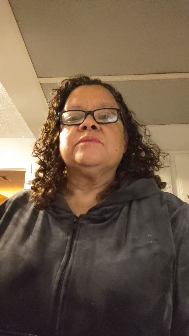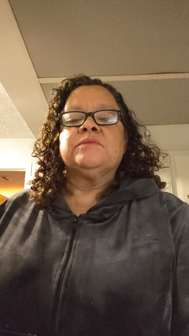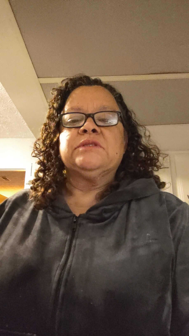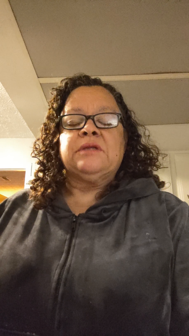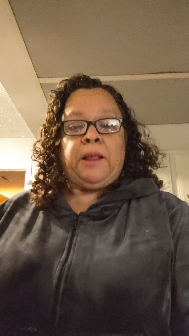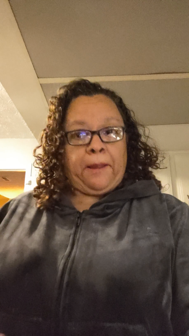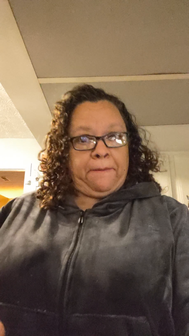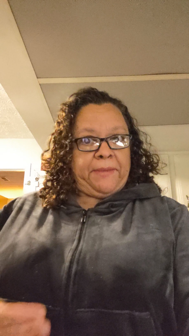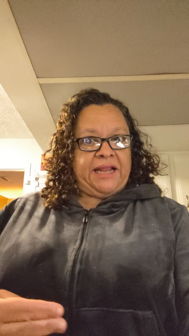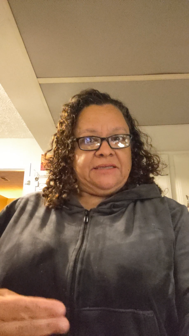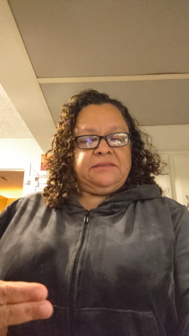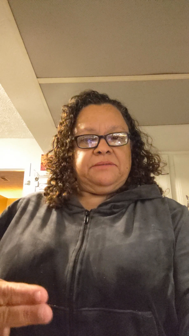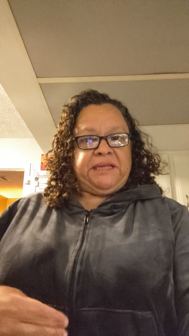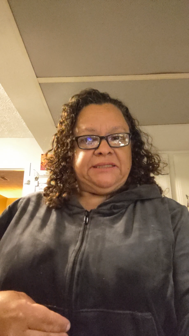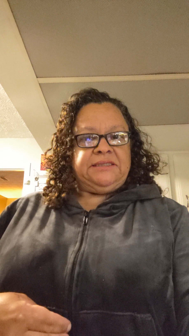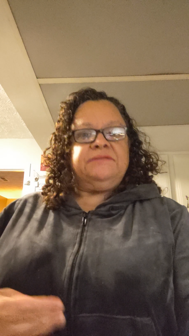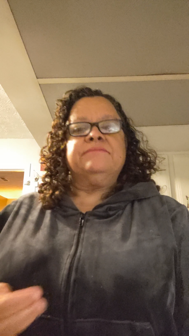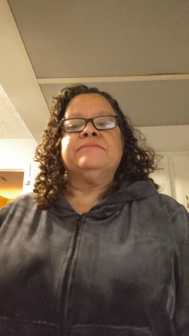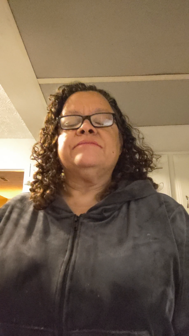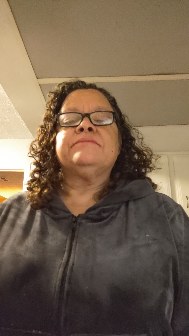belt